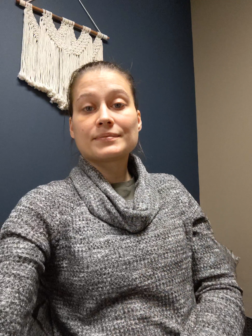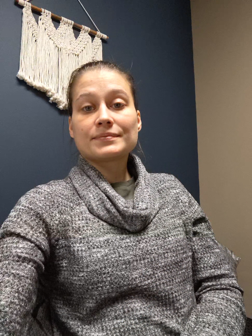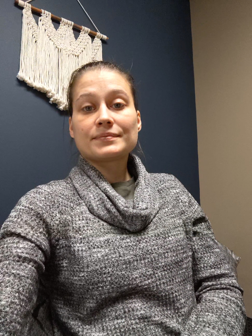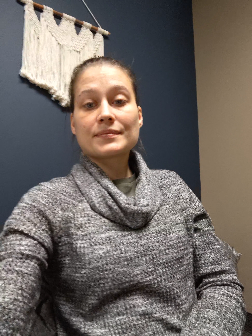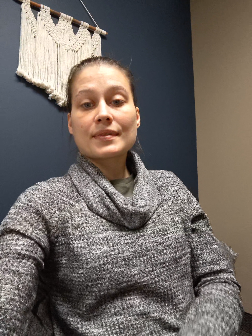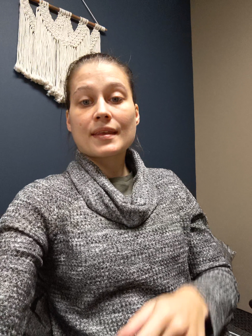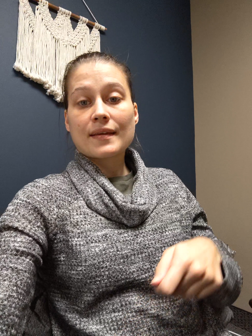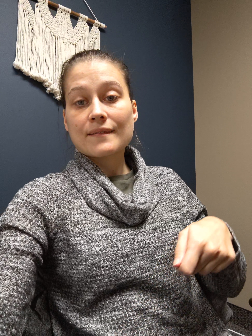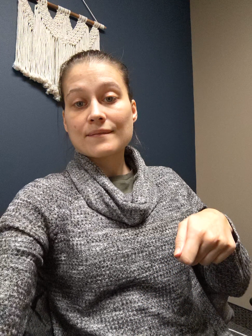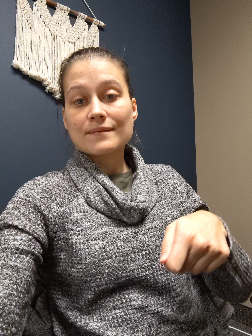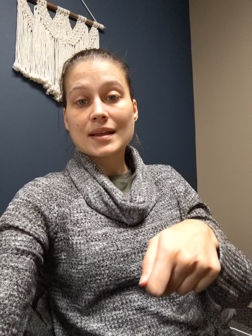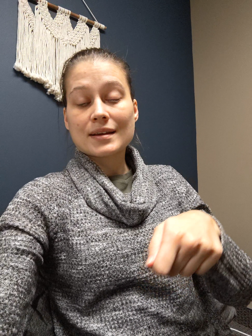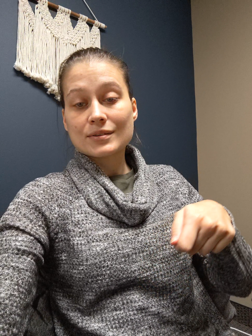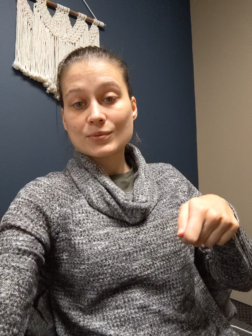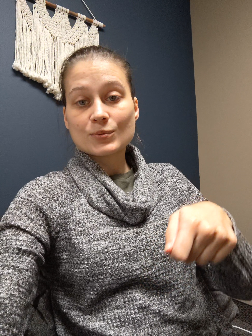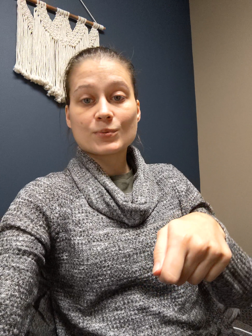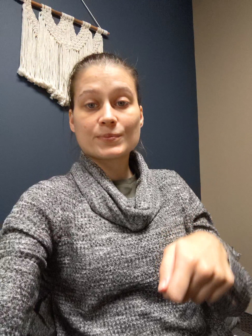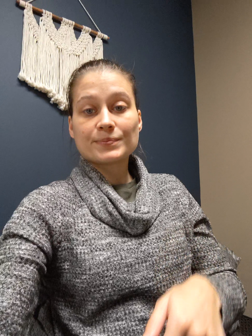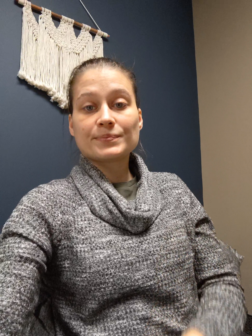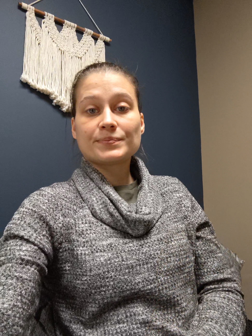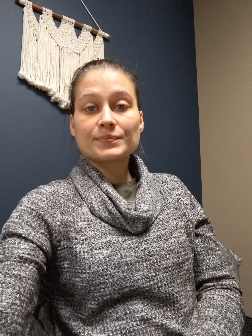vacuum